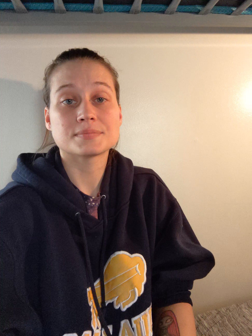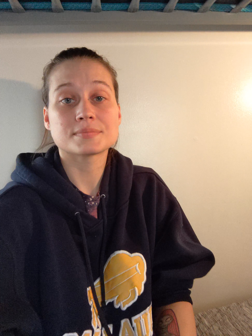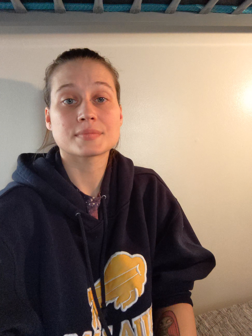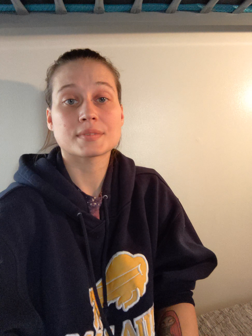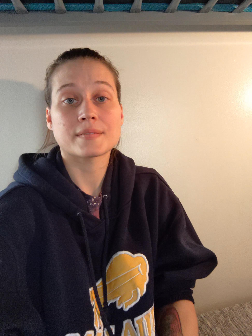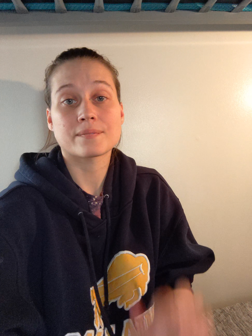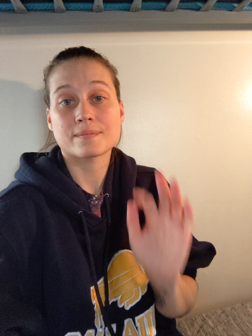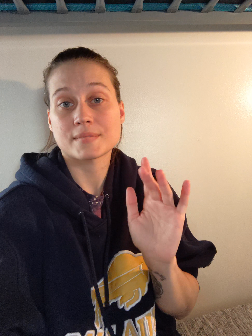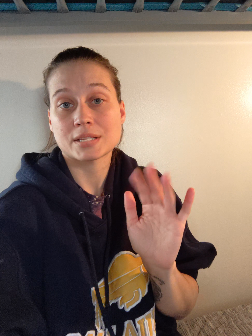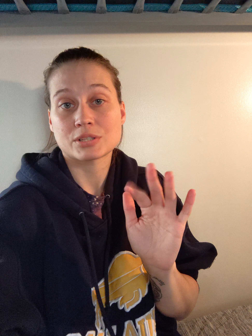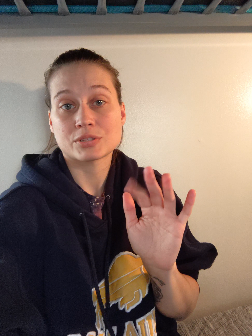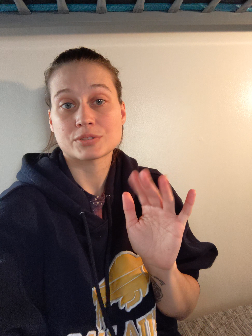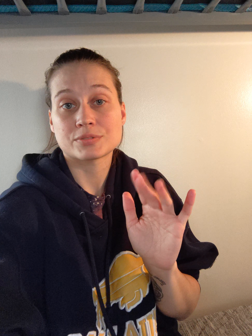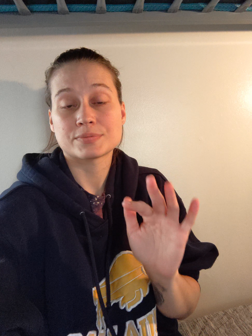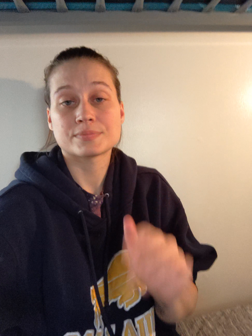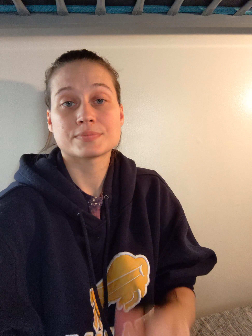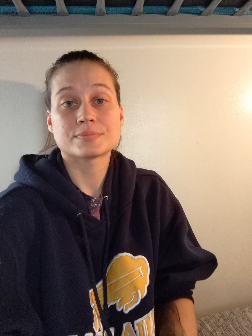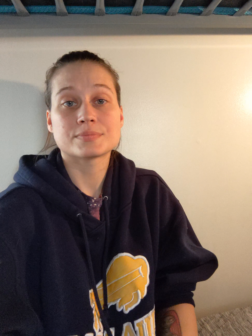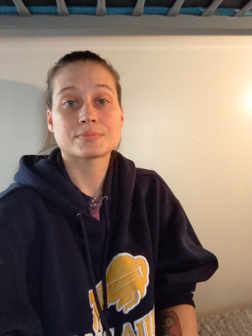finger